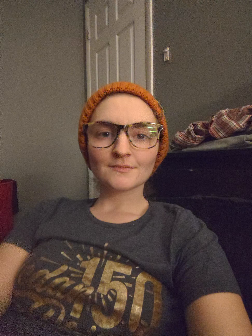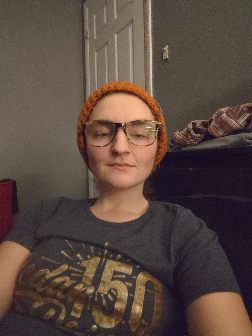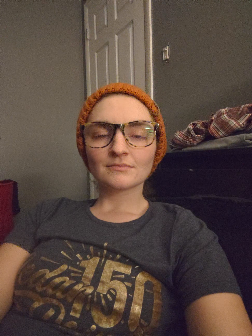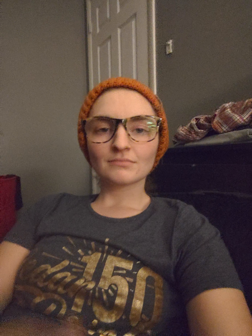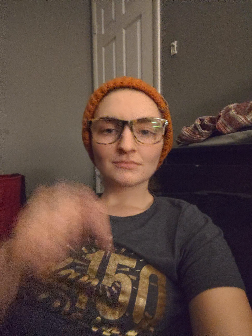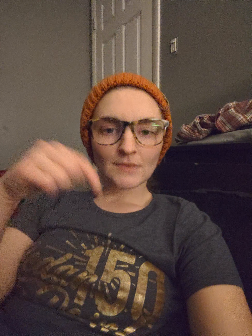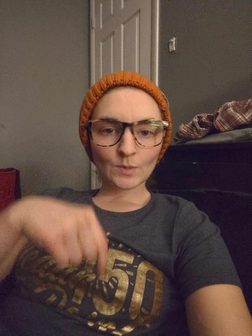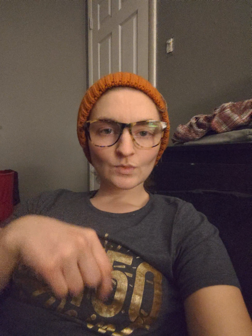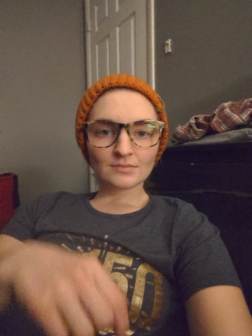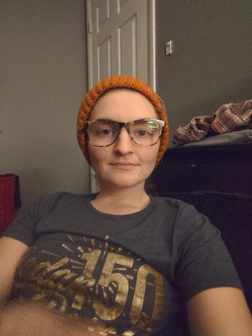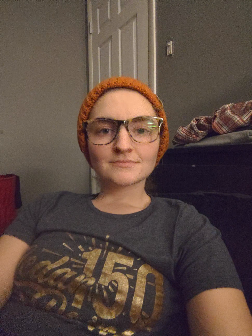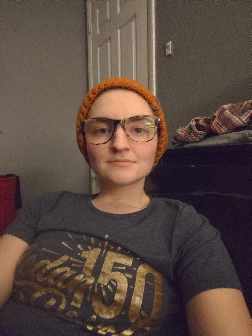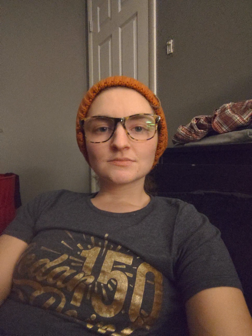down